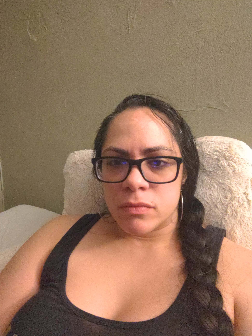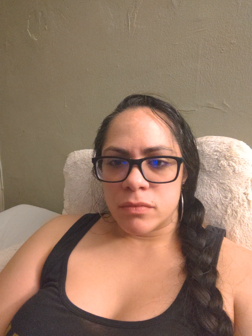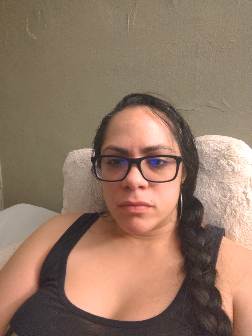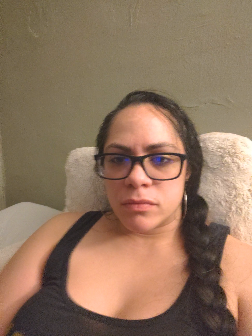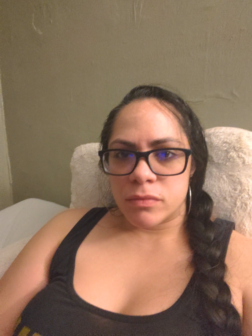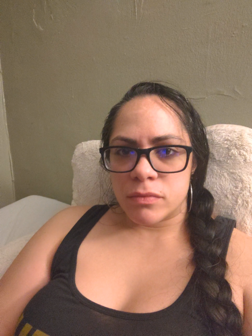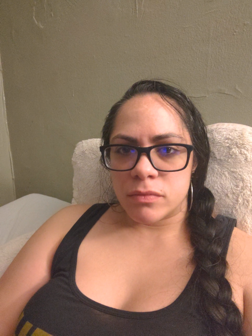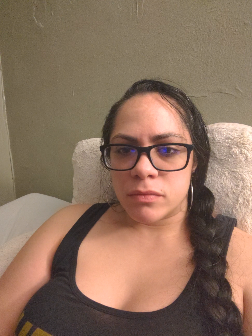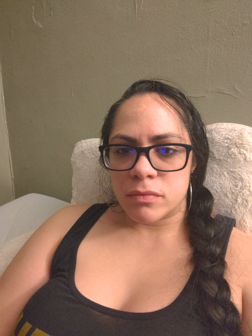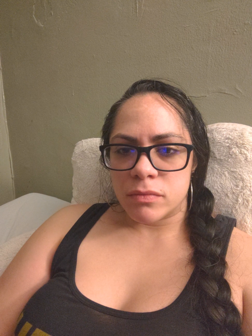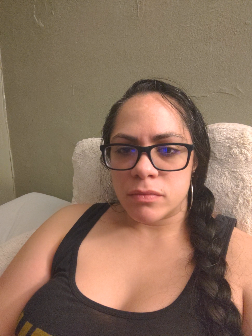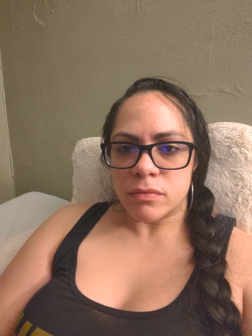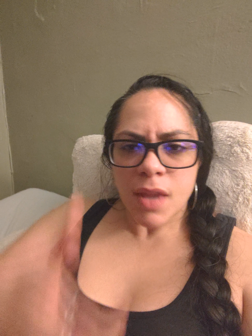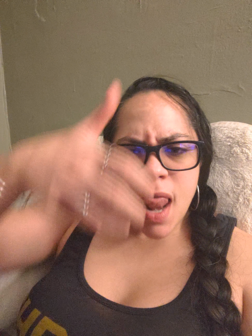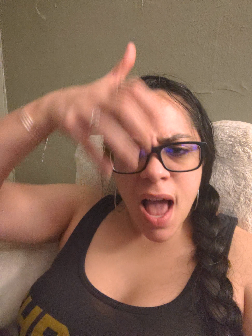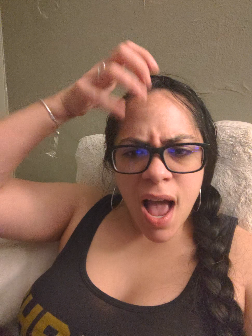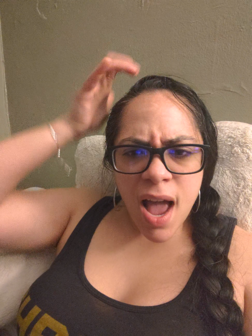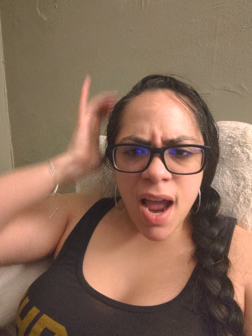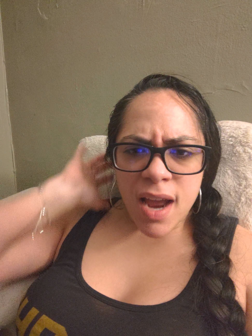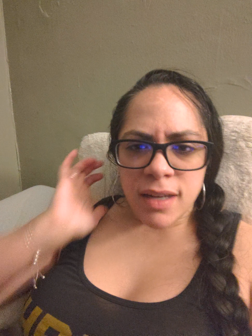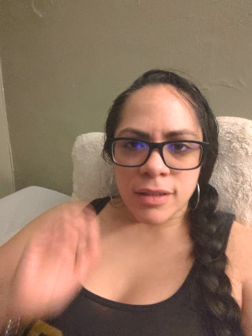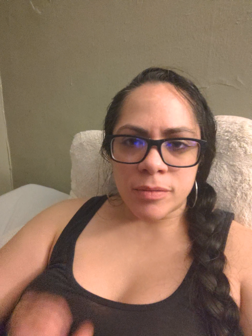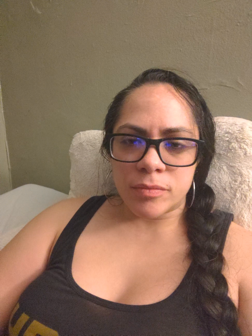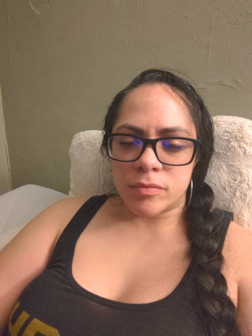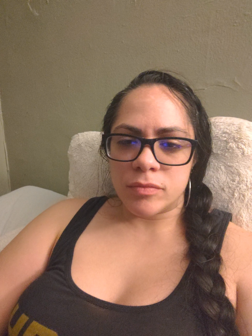lion